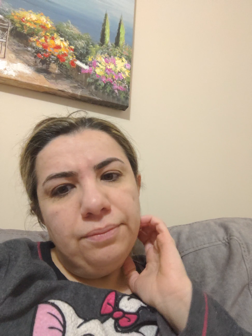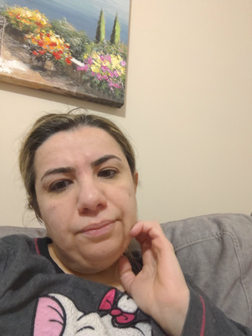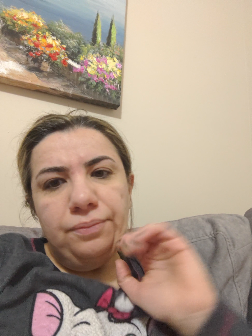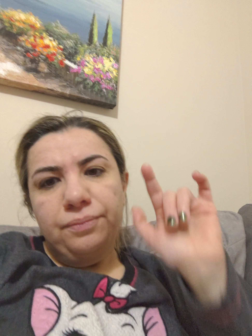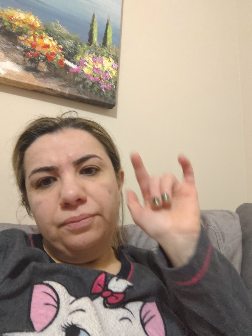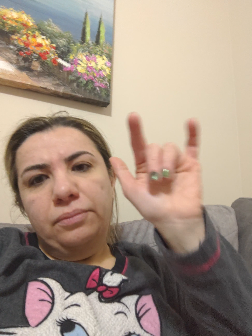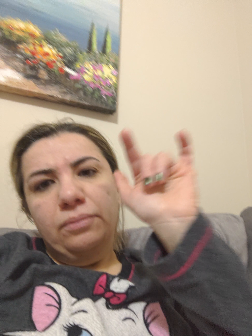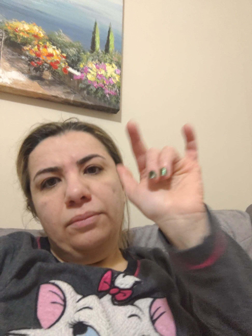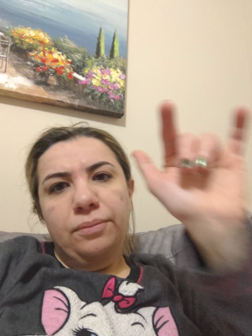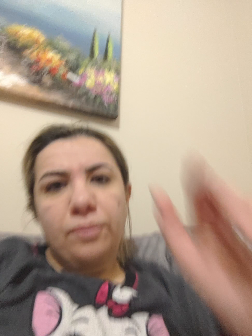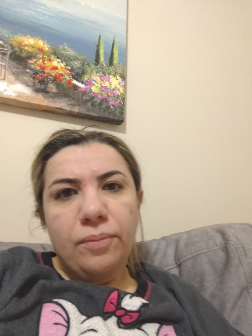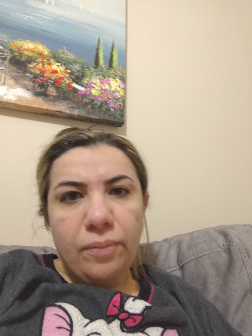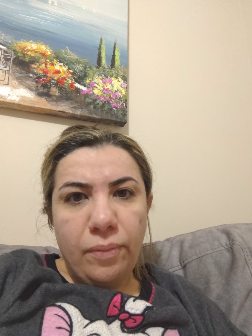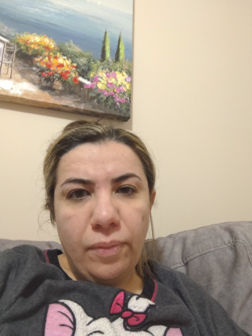airplane